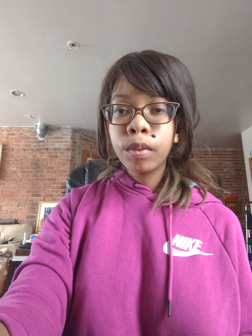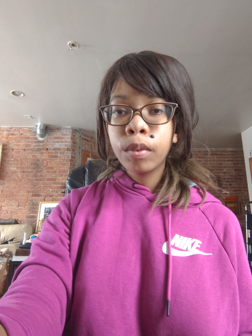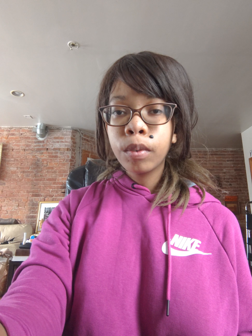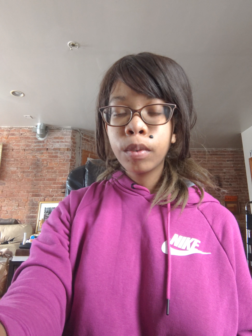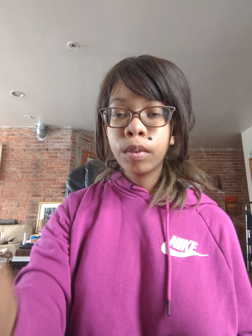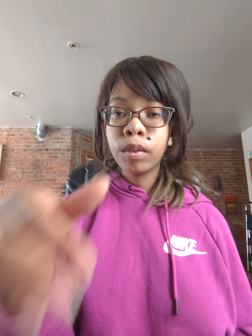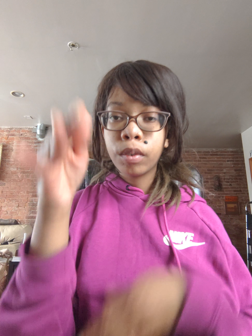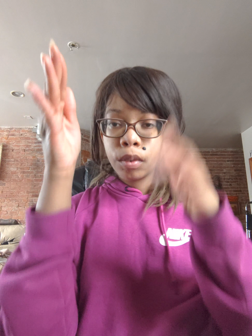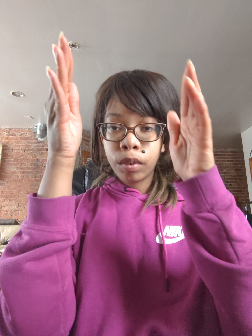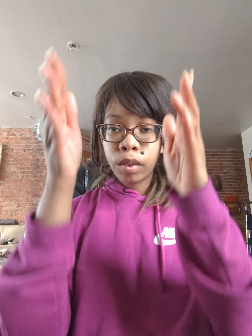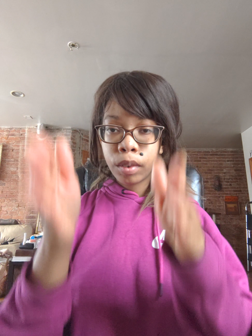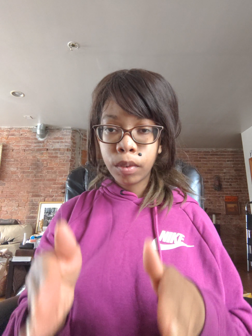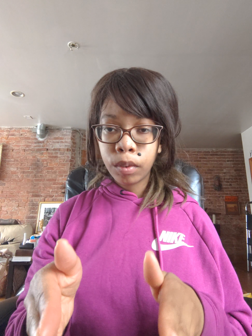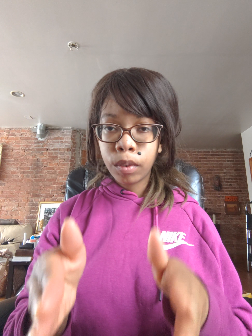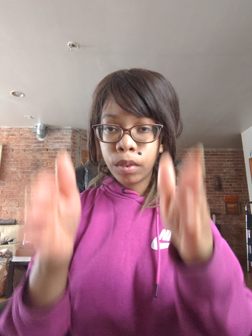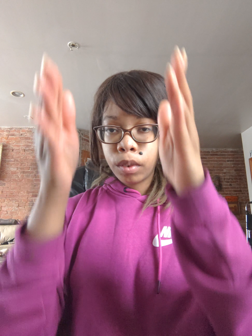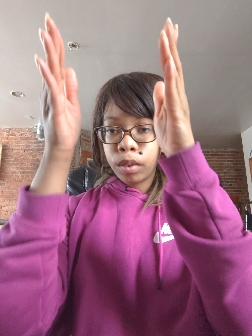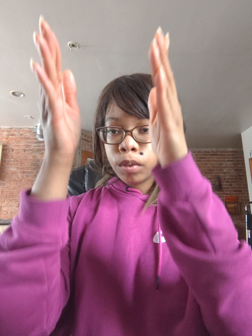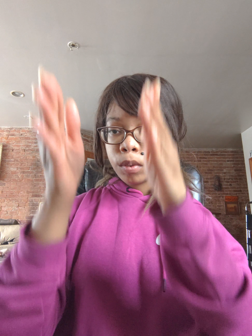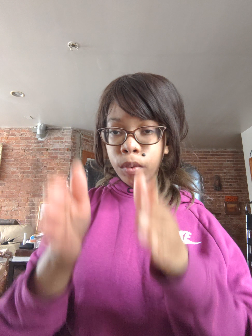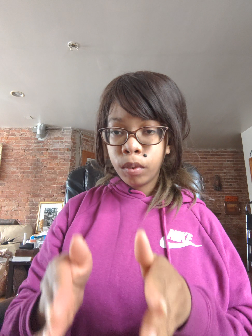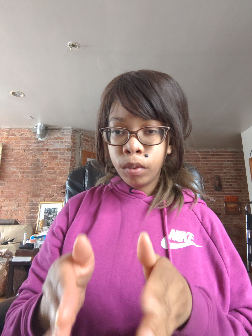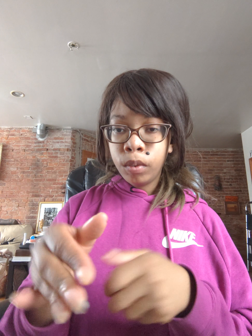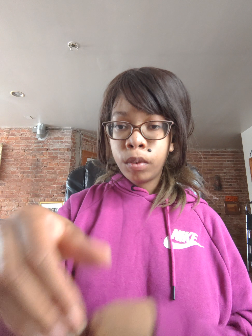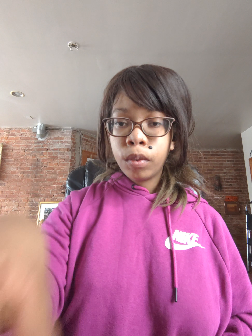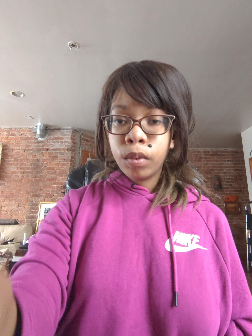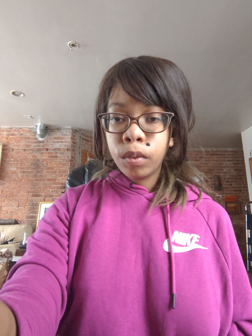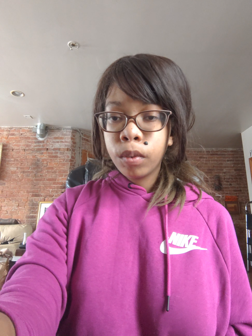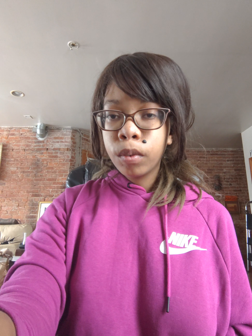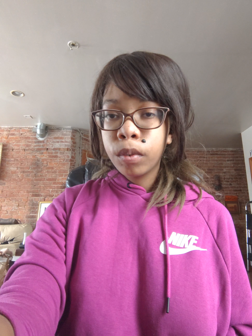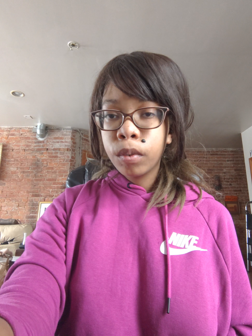person